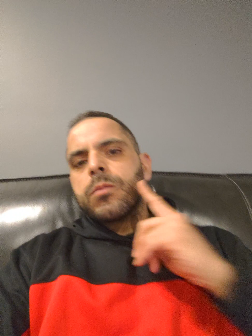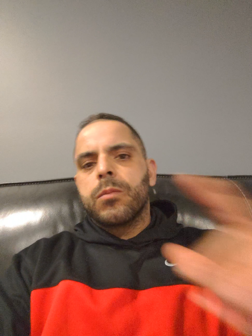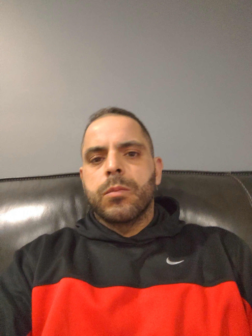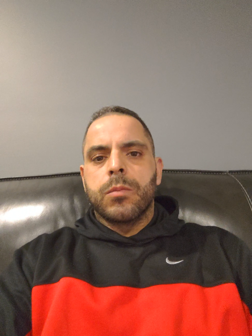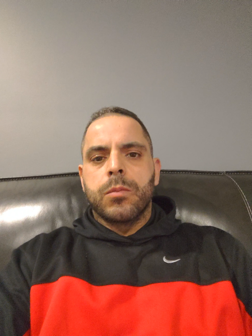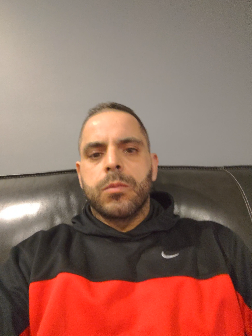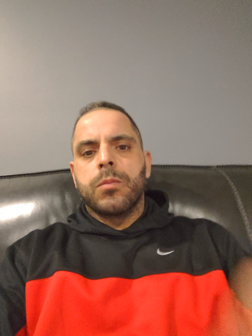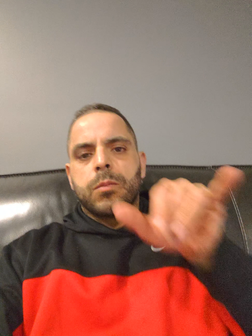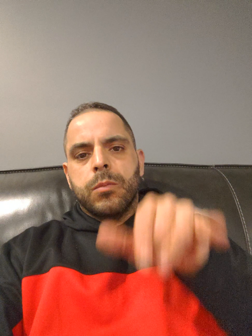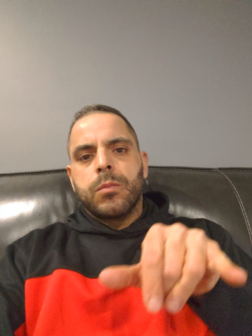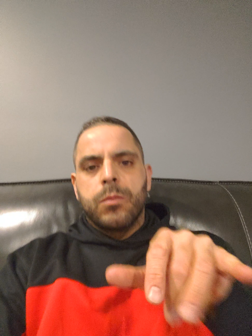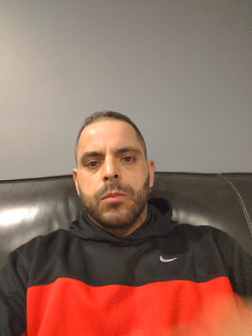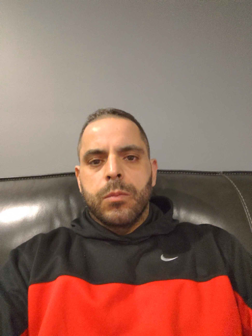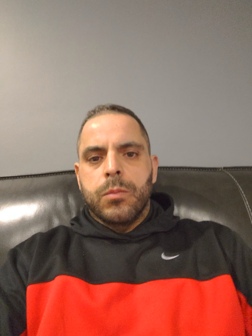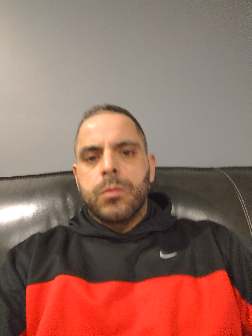stay